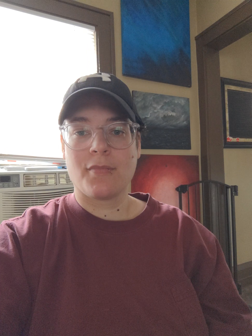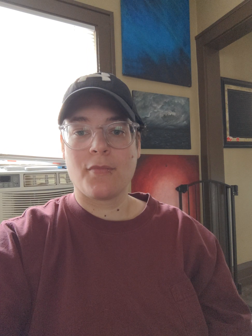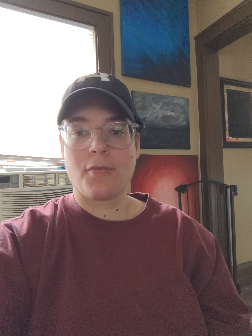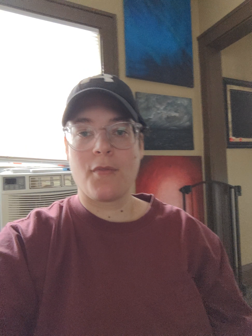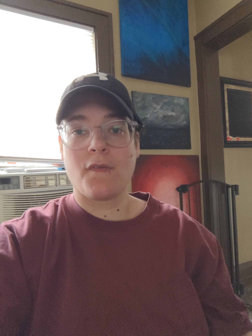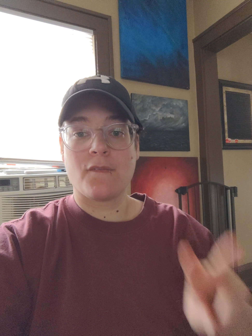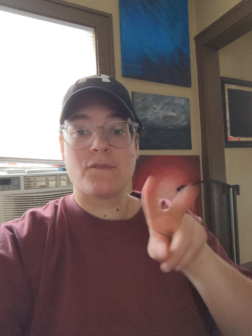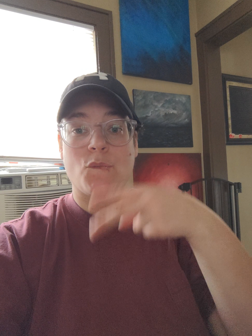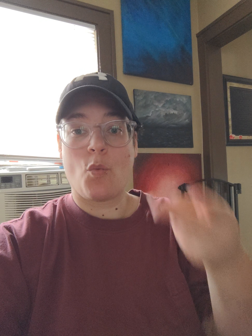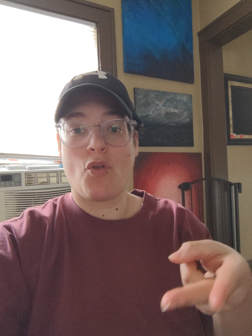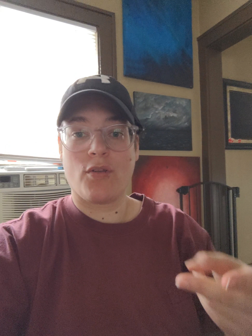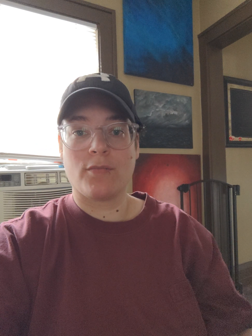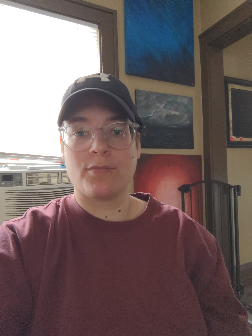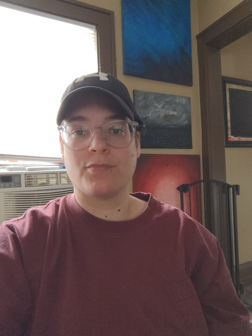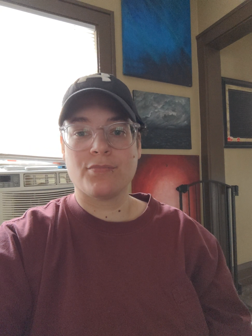fall